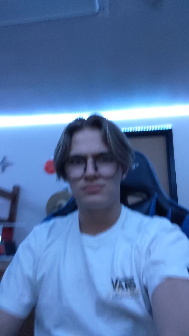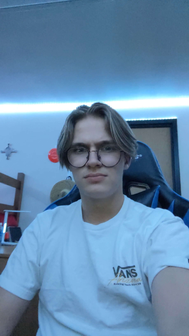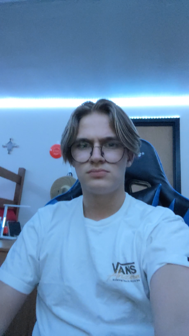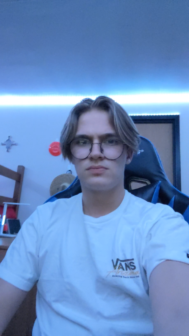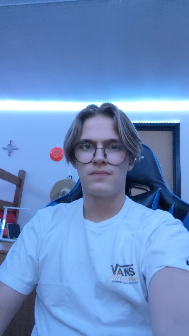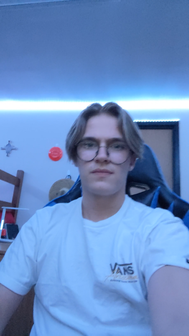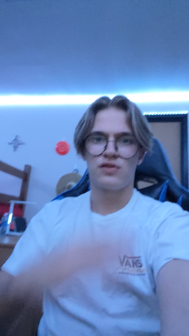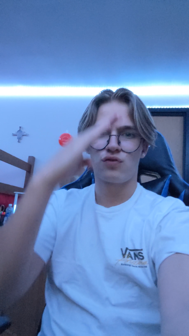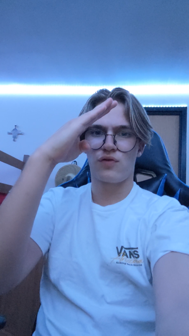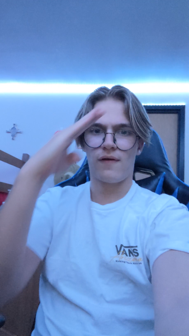roof